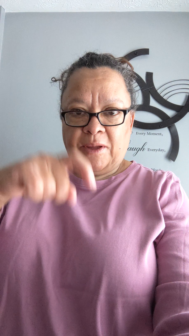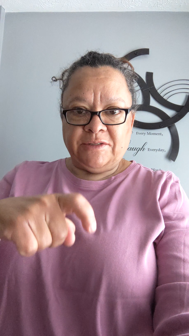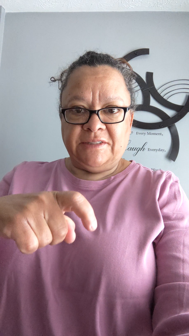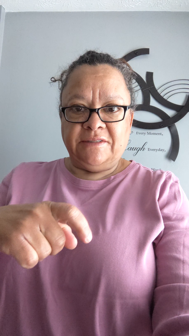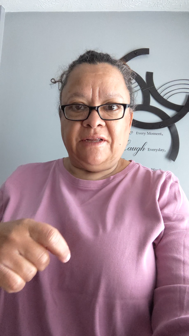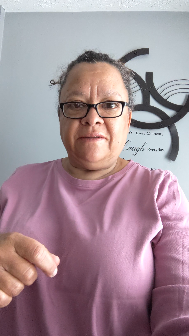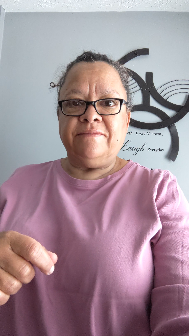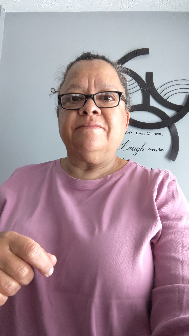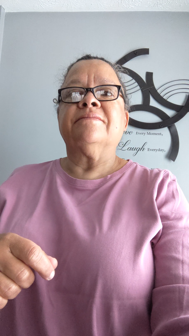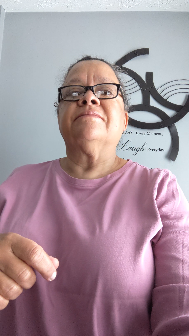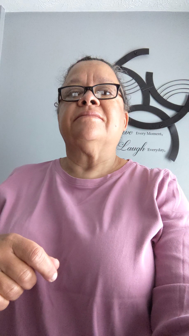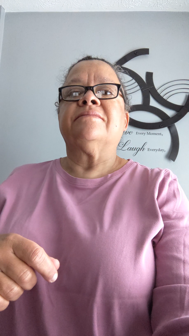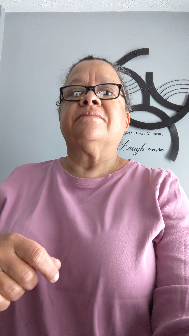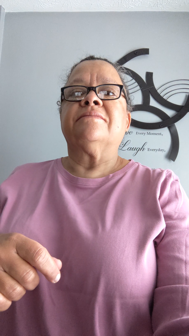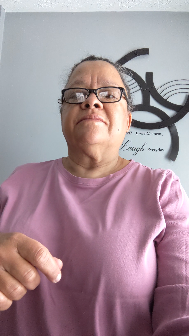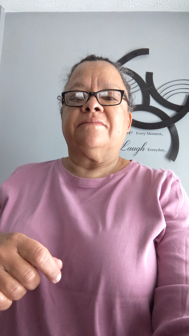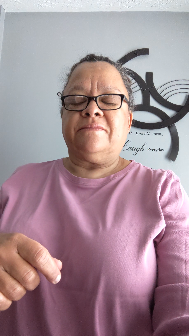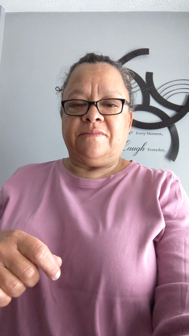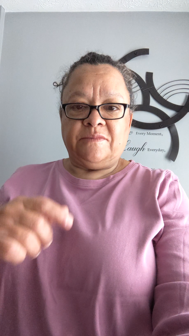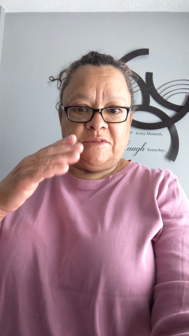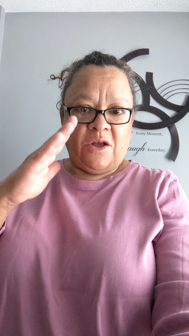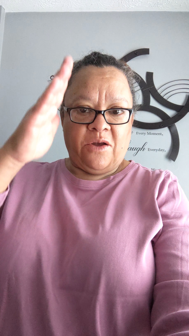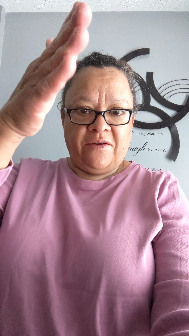over